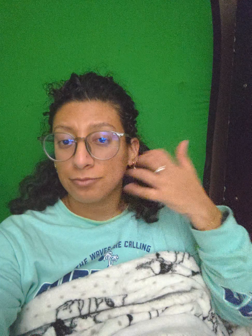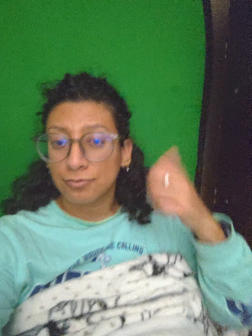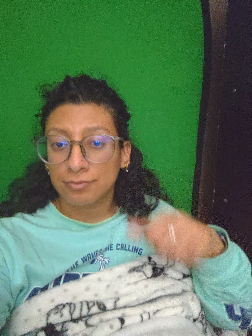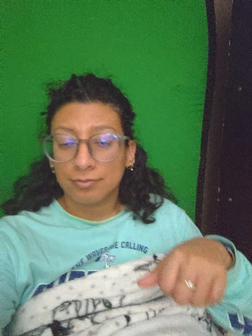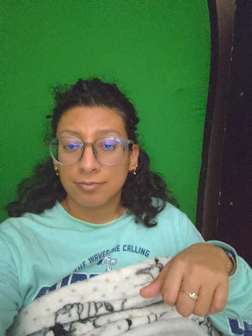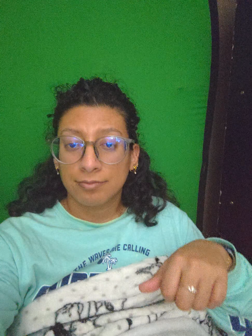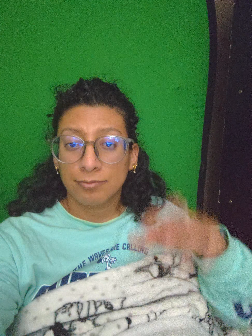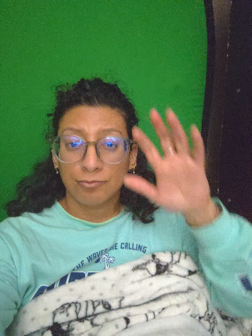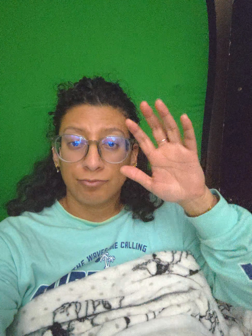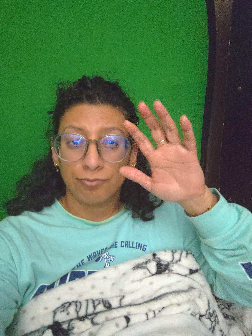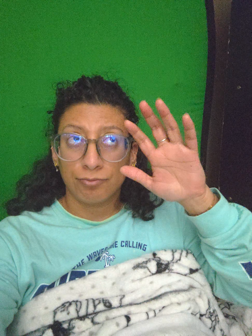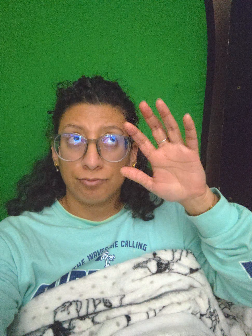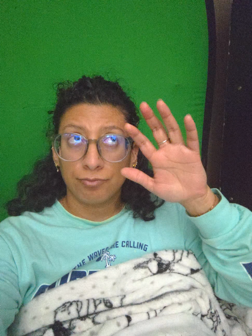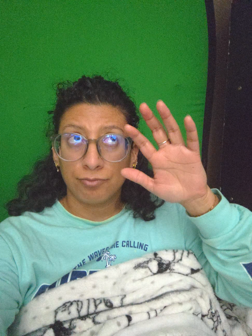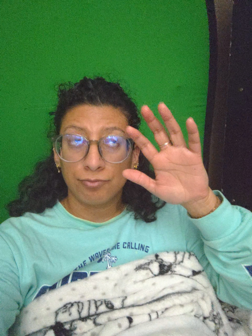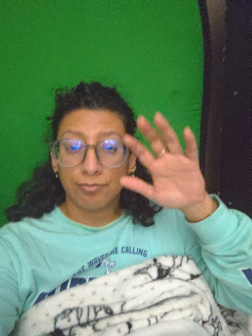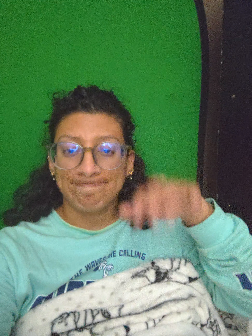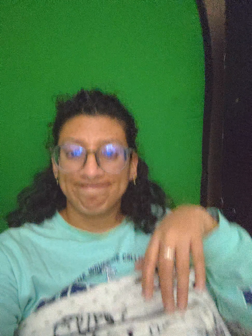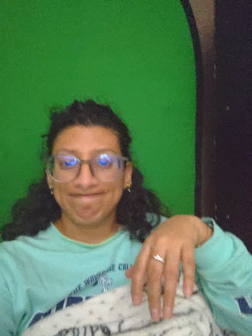fireman